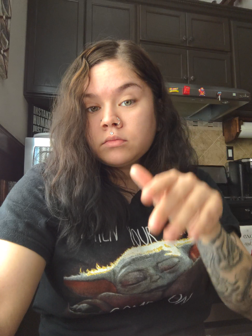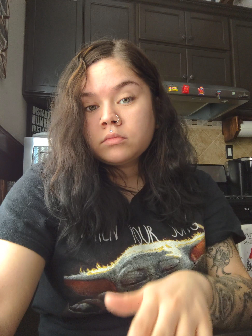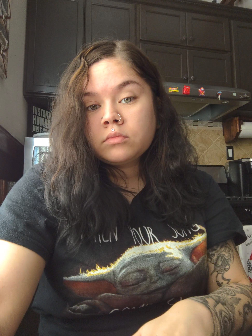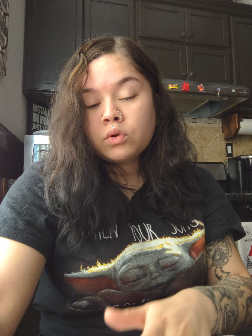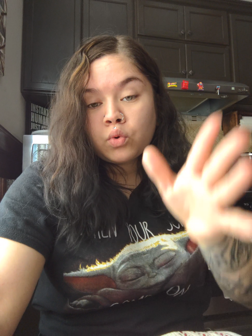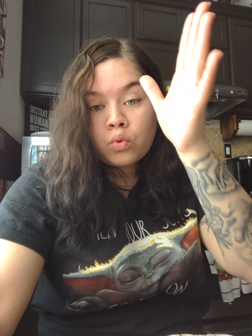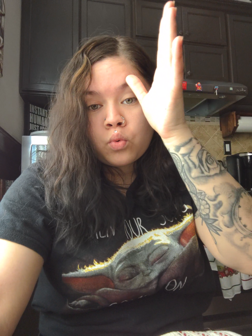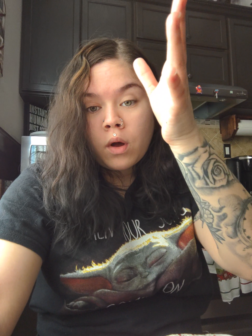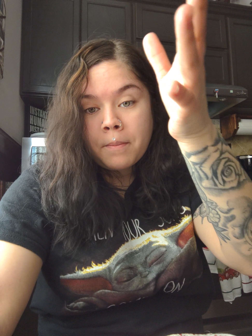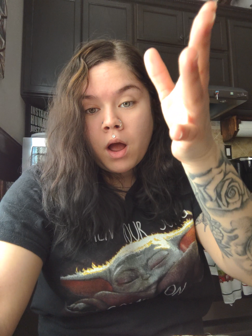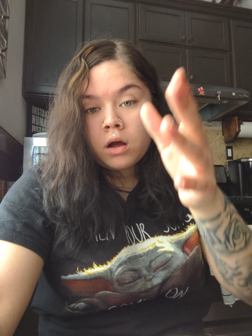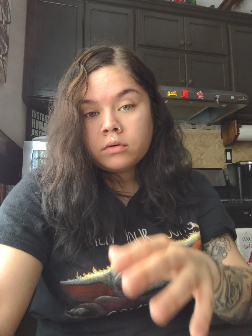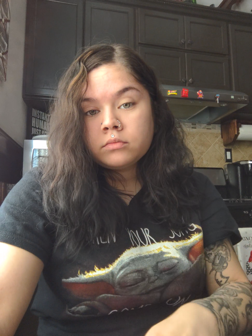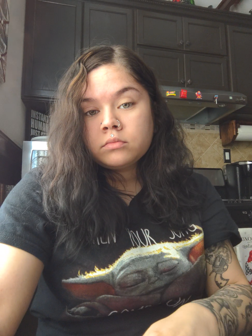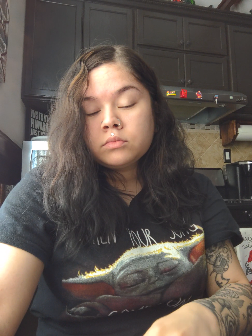grandpa